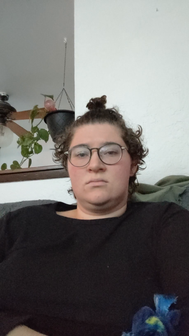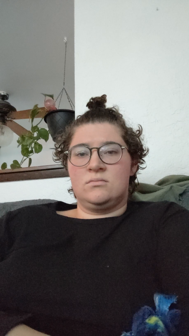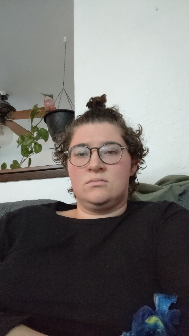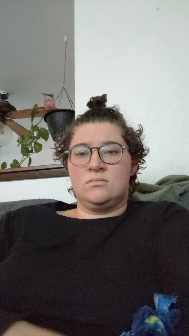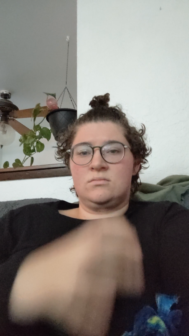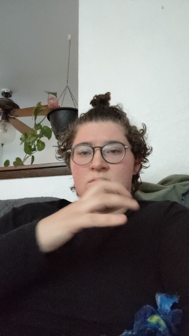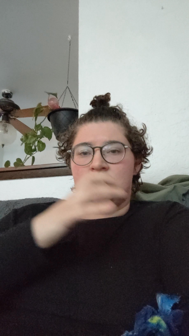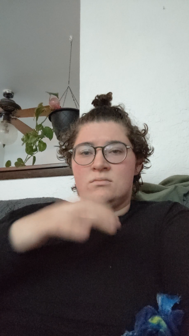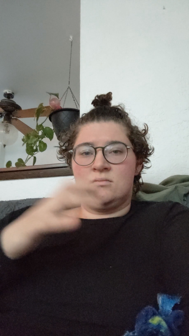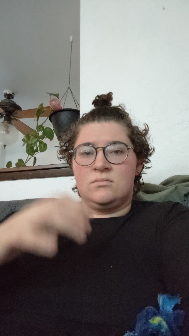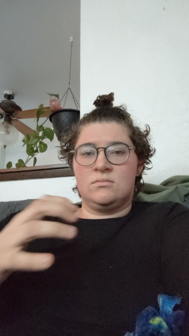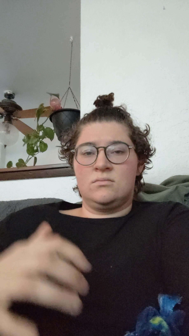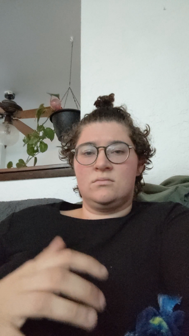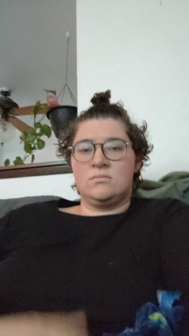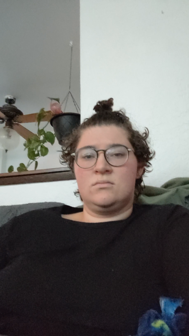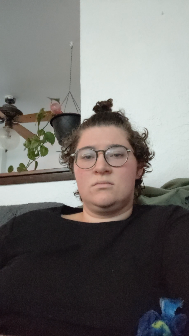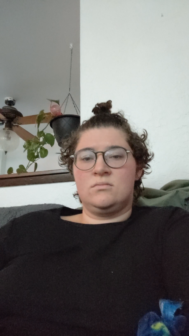grapes